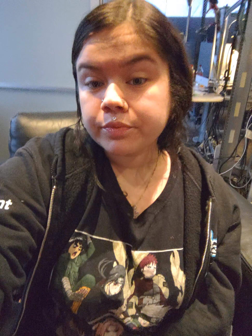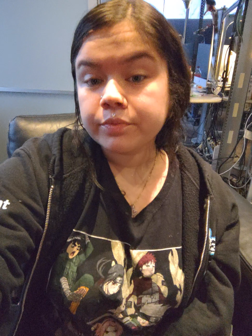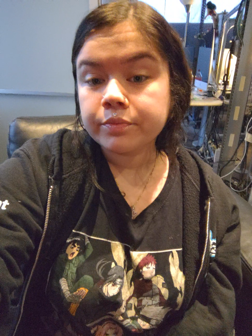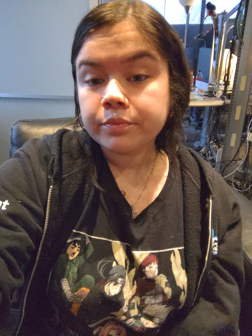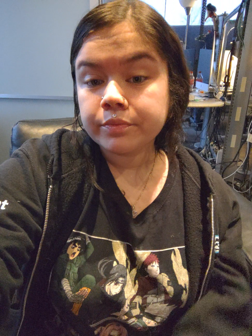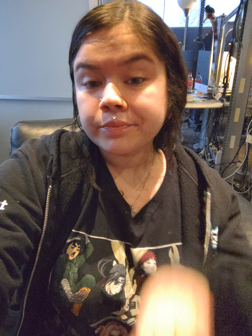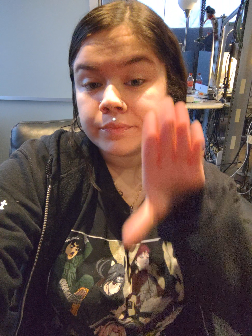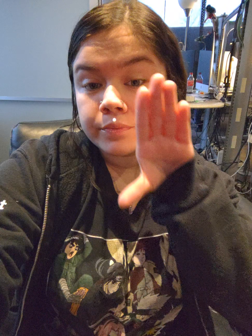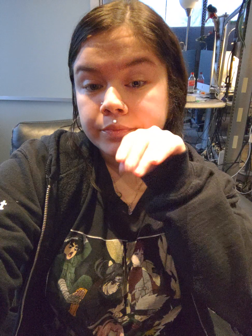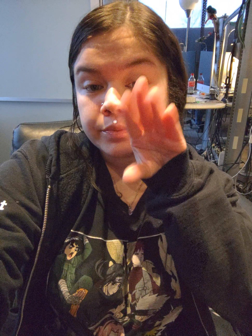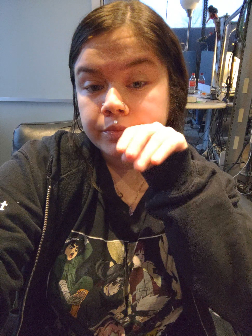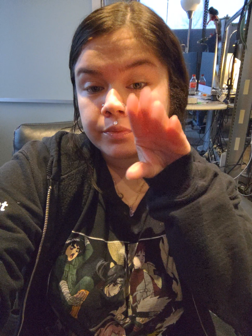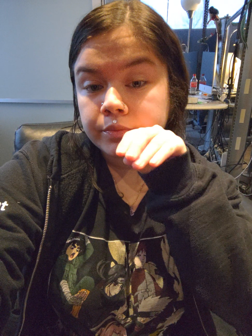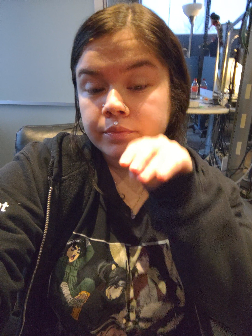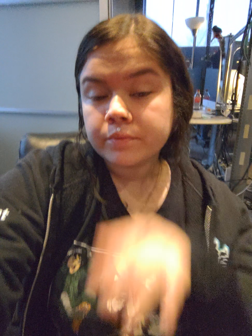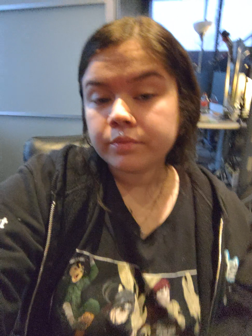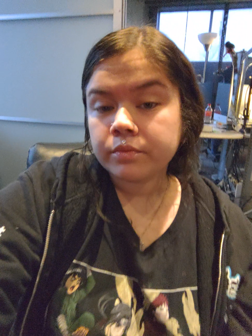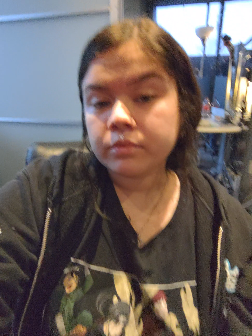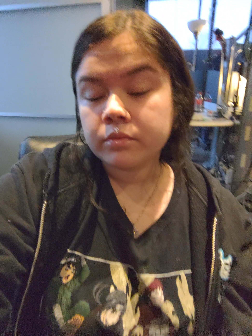goose